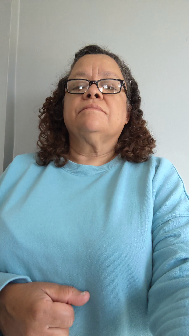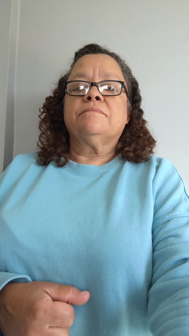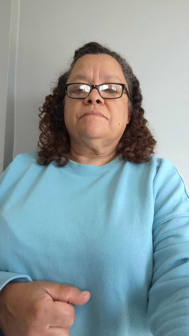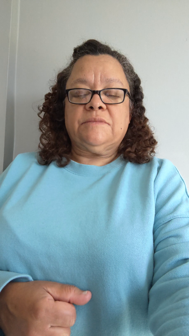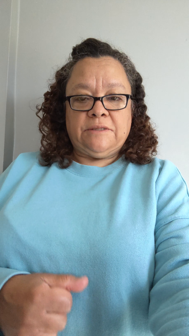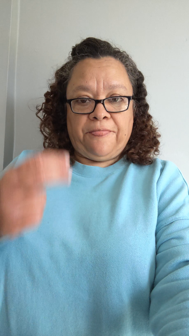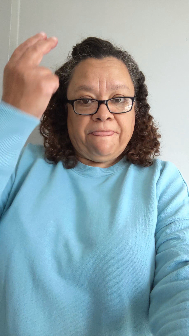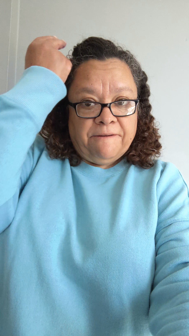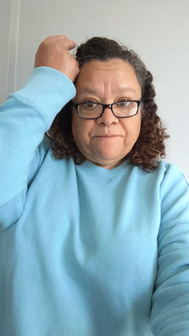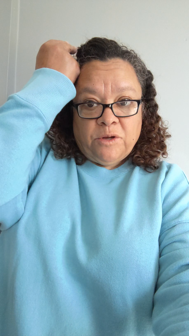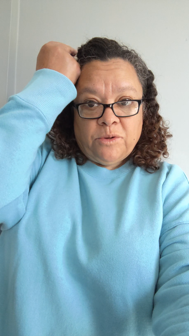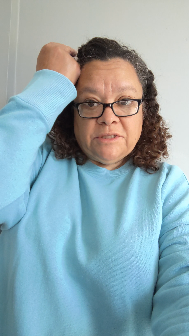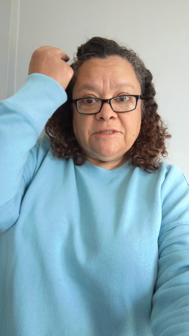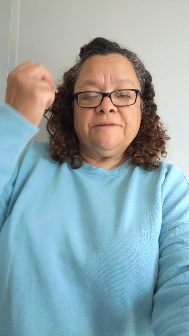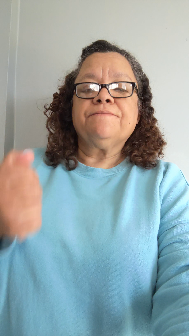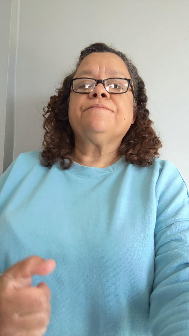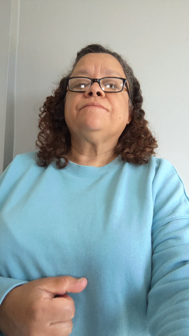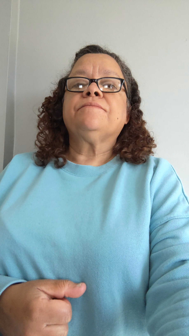bunny